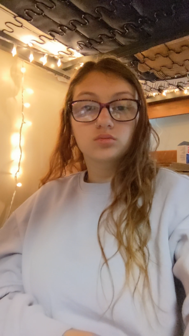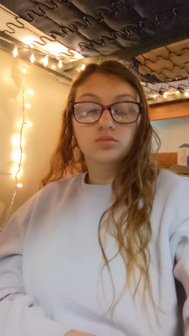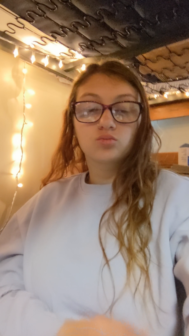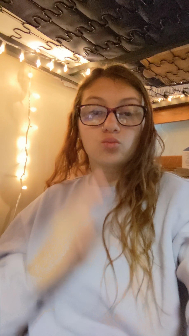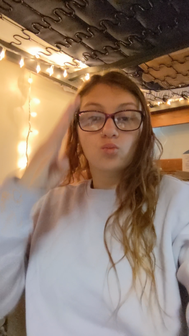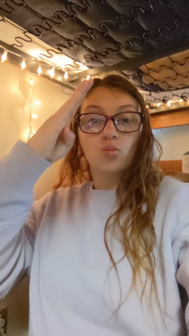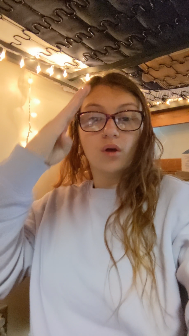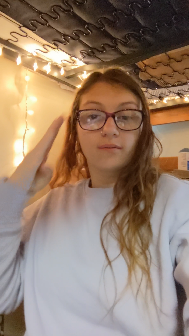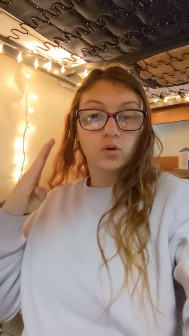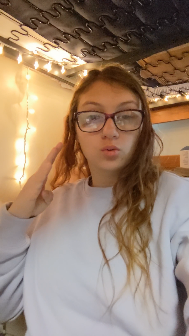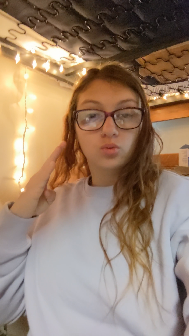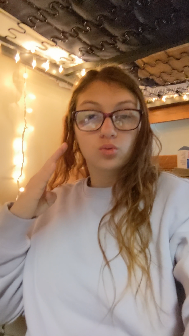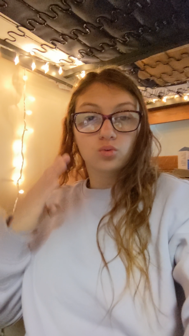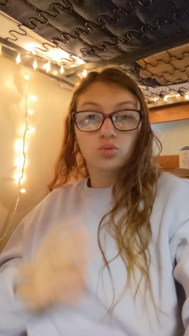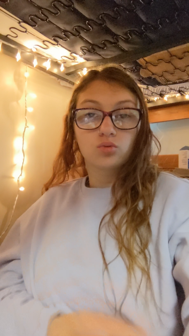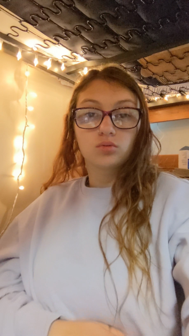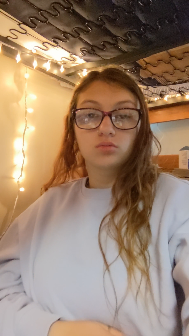roof